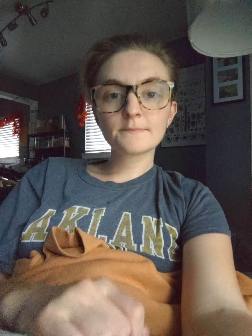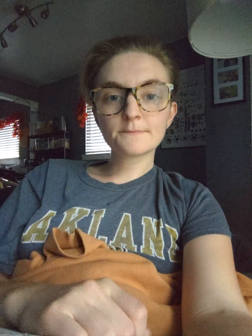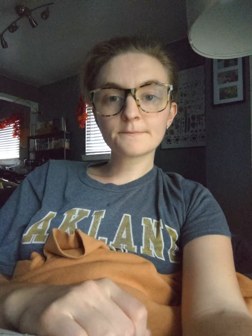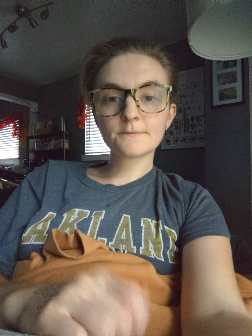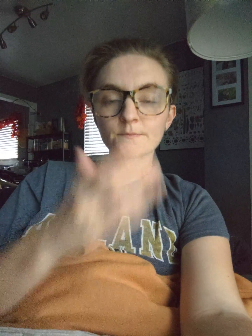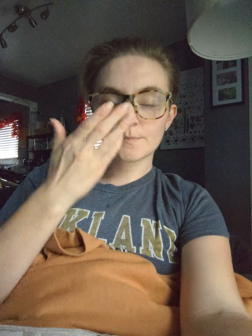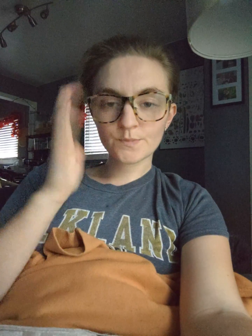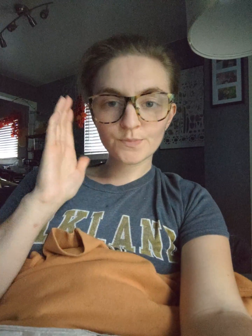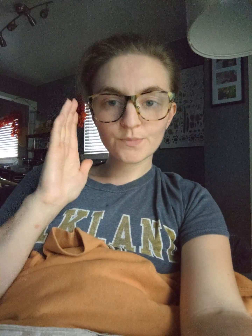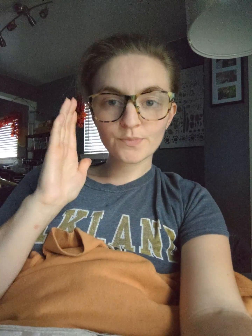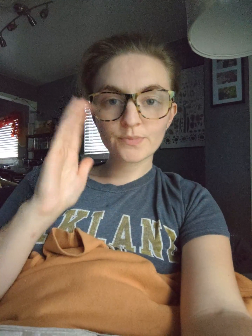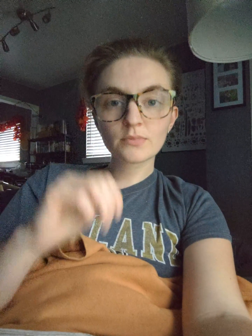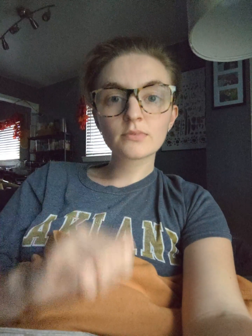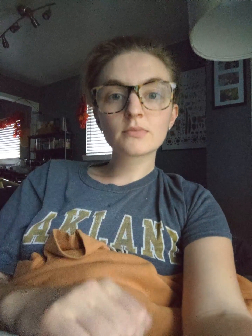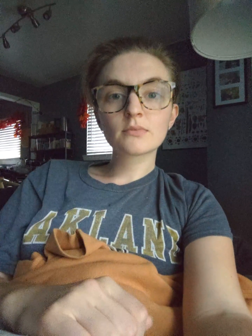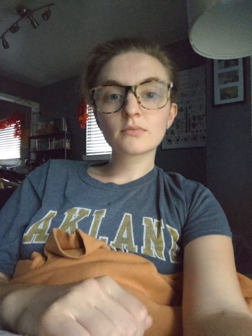peekaboo